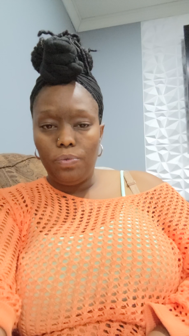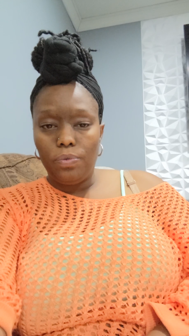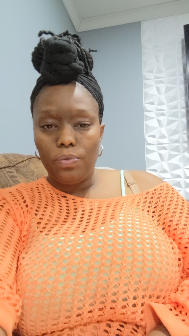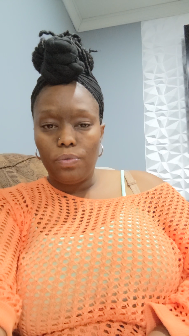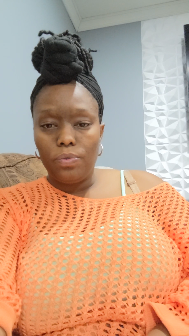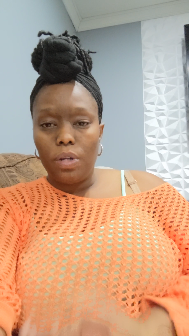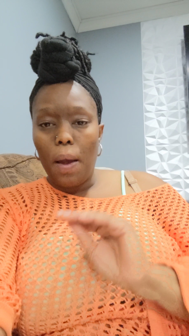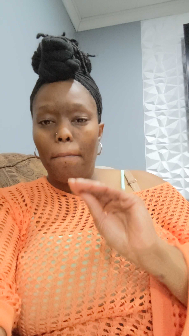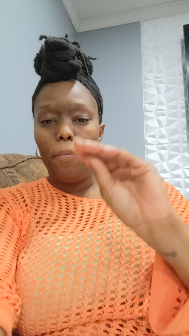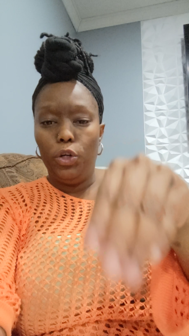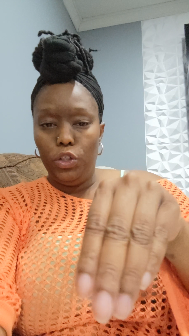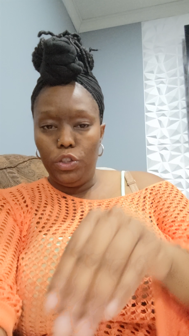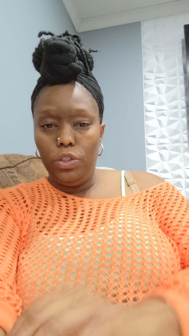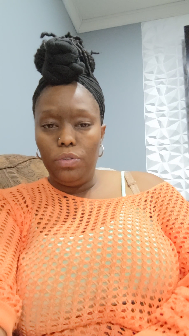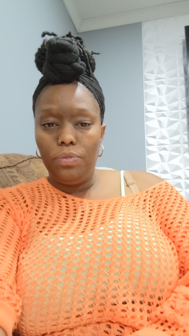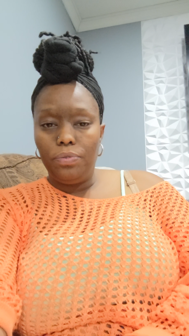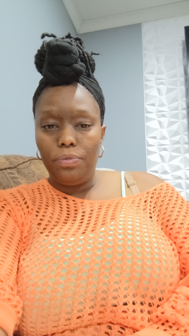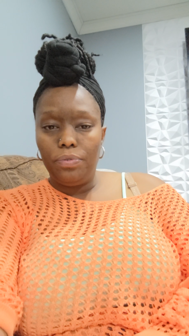put